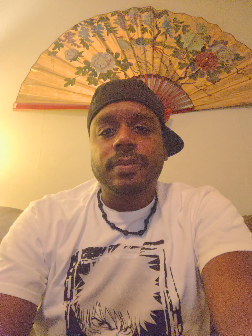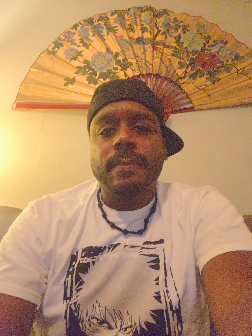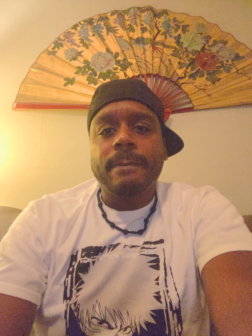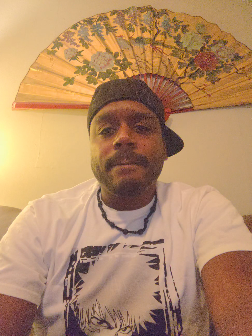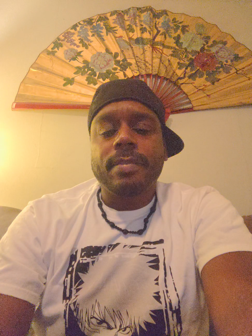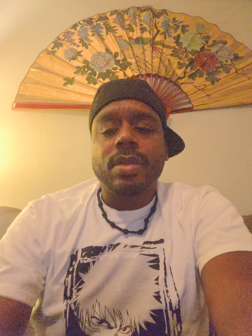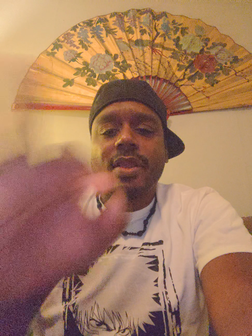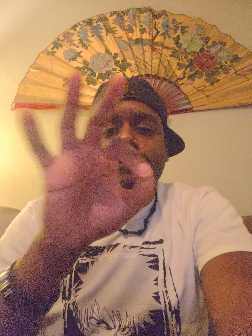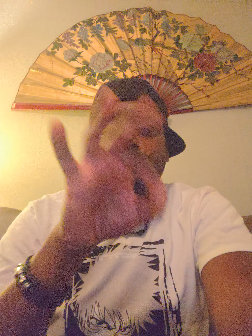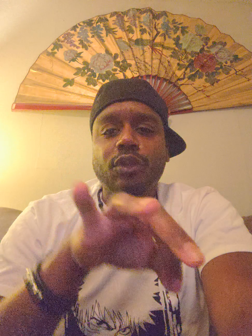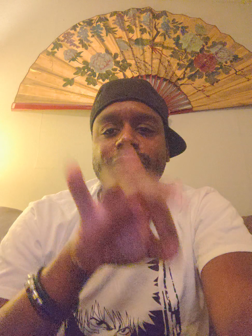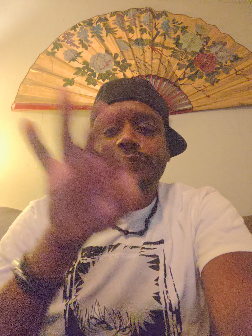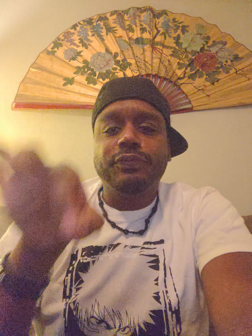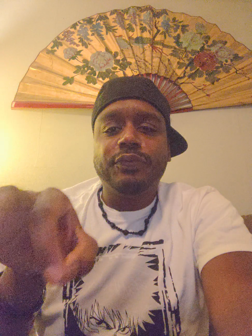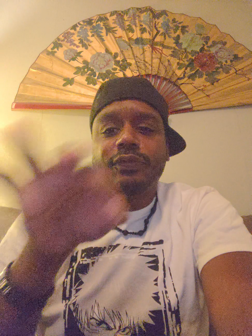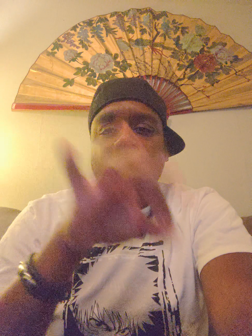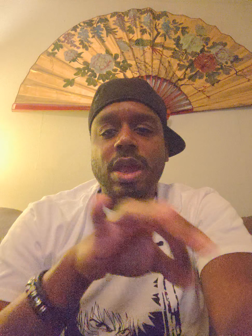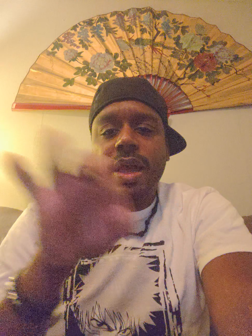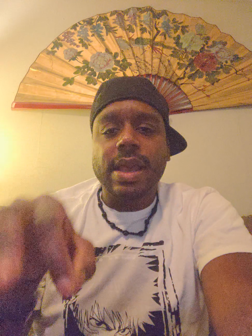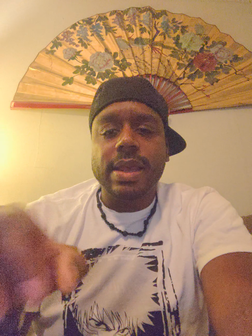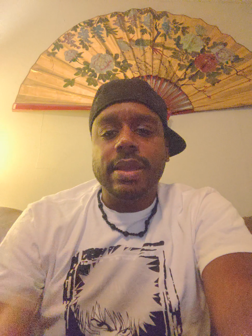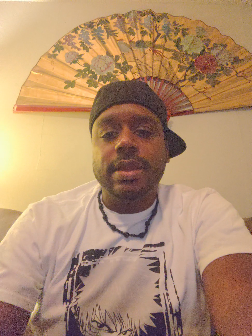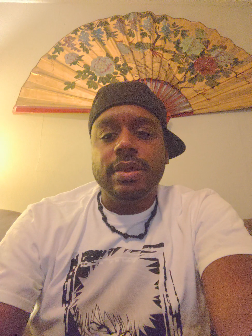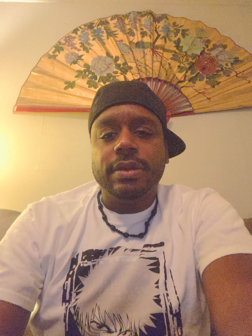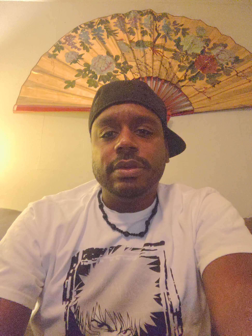french fries